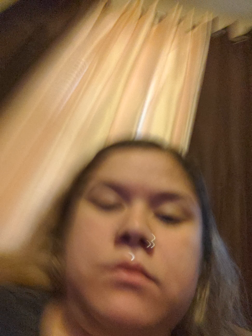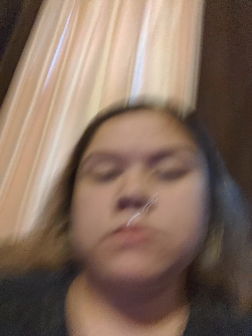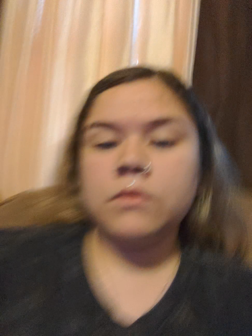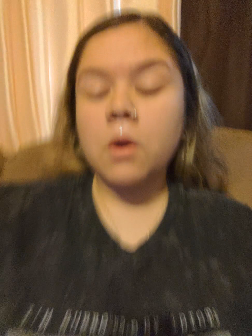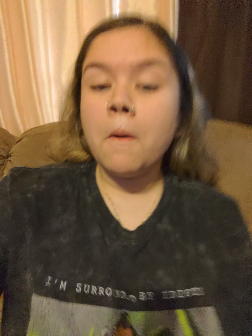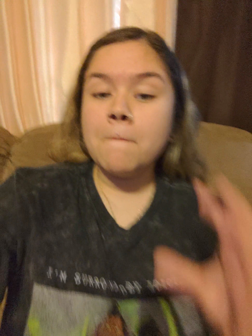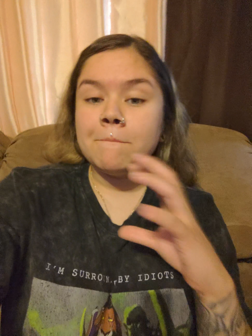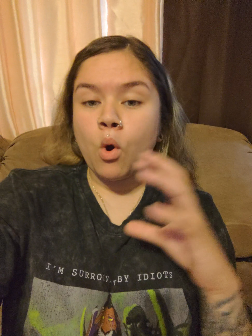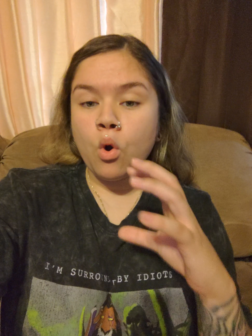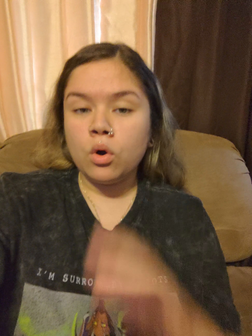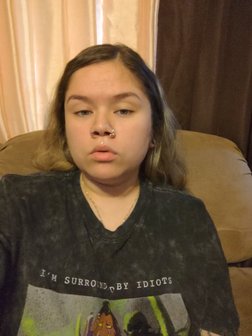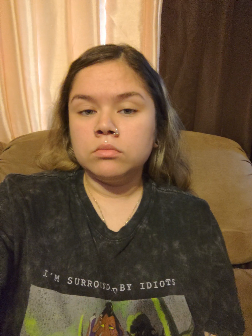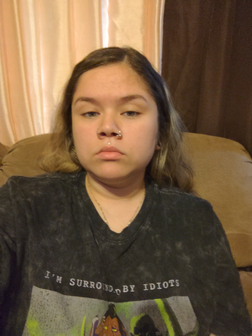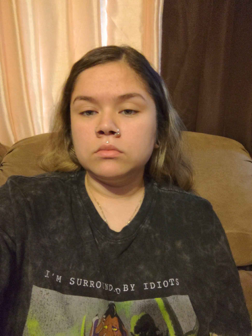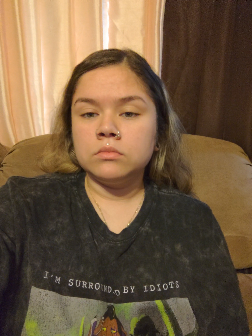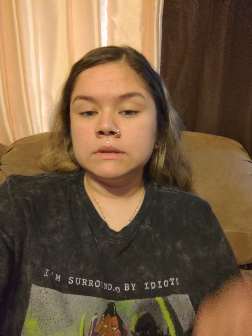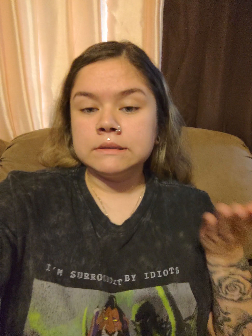ball